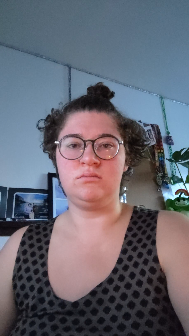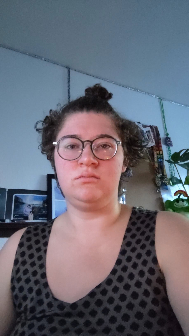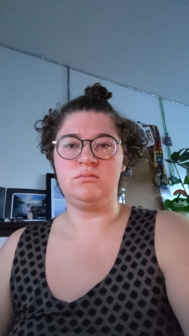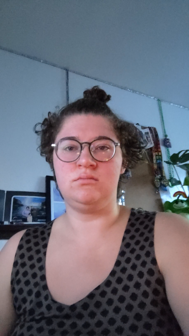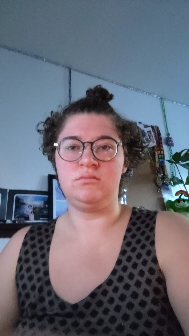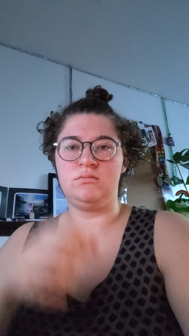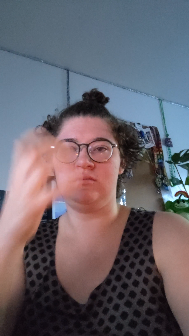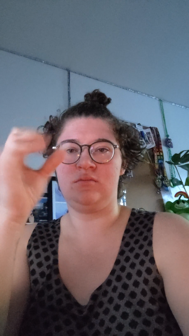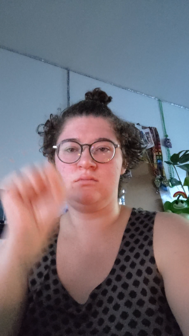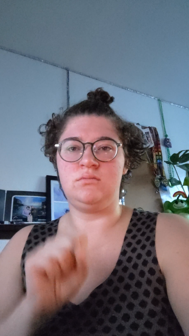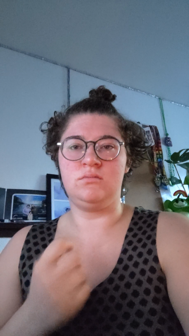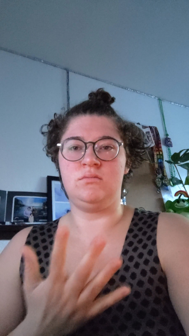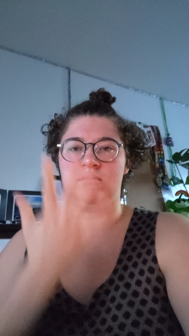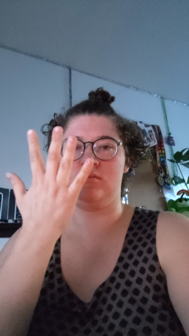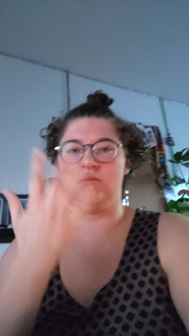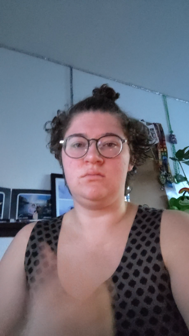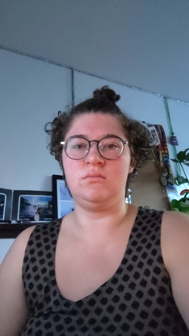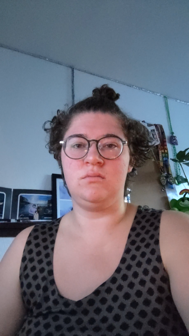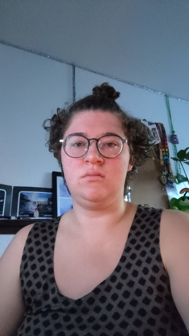gloves